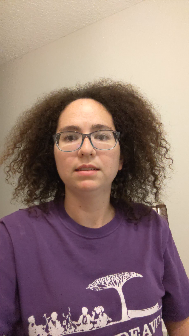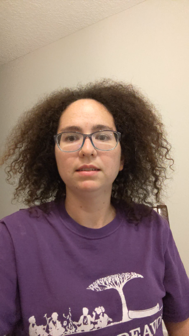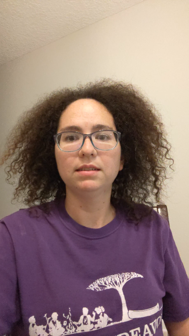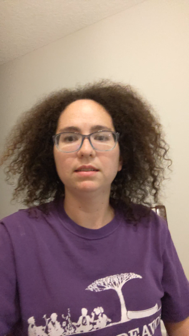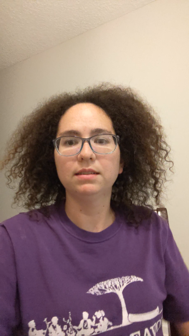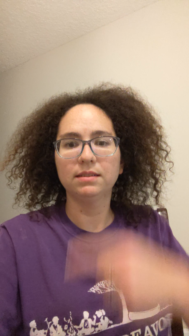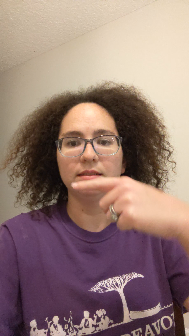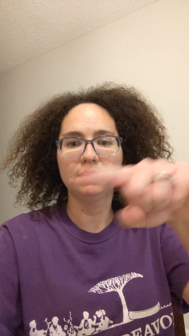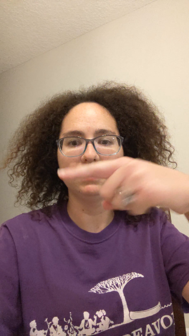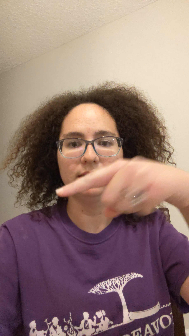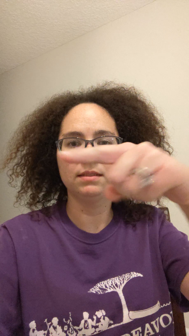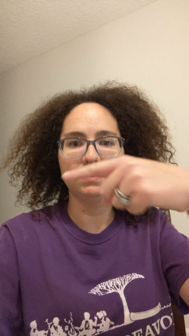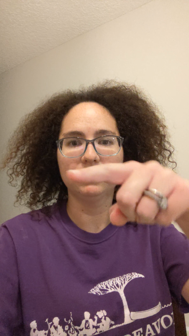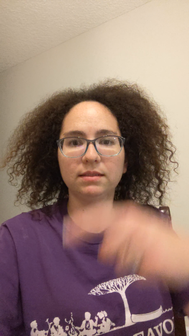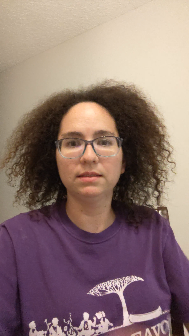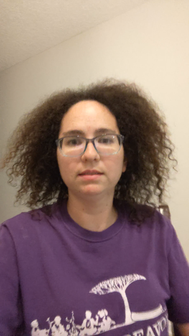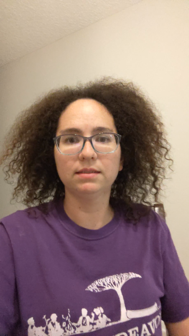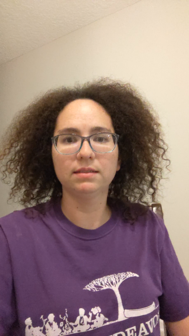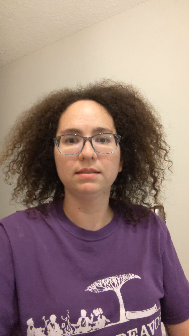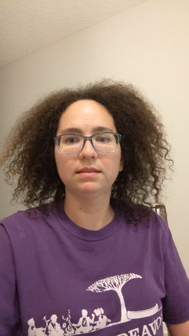knife